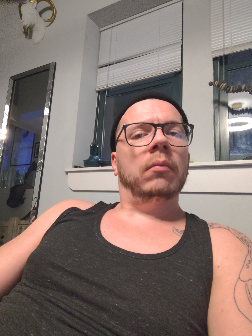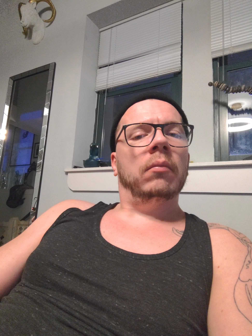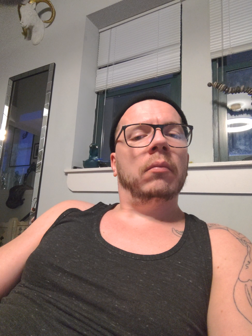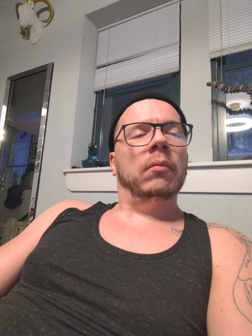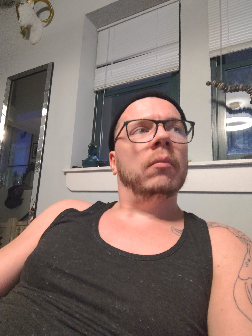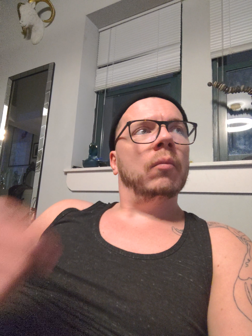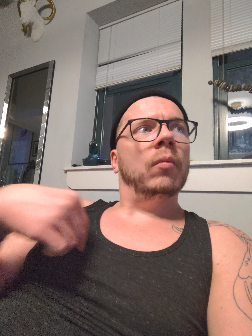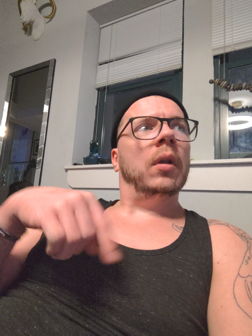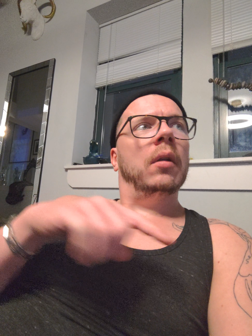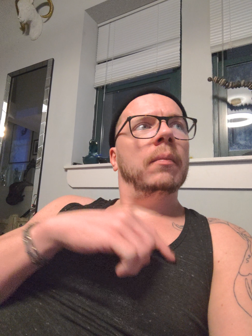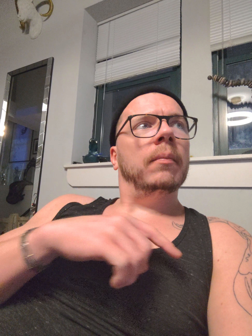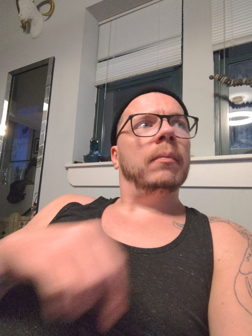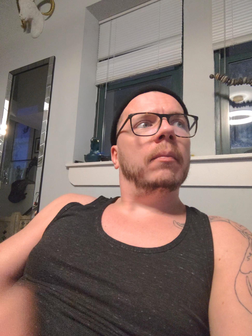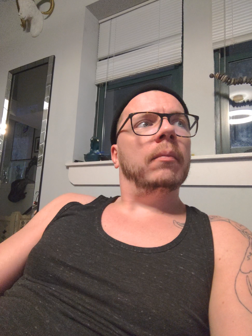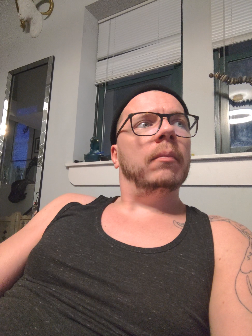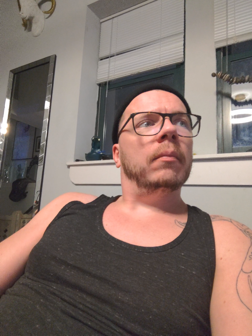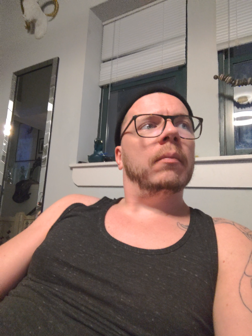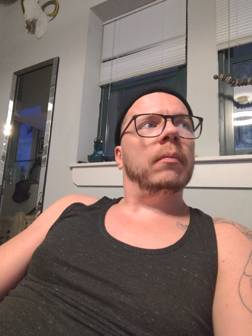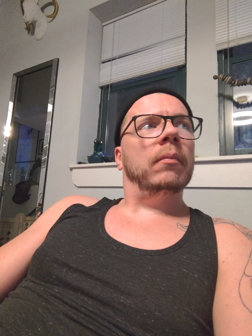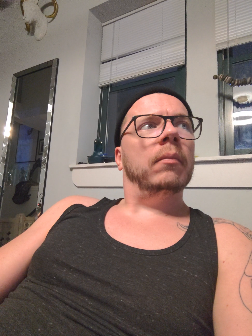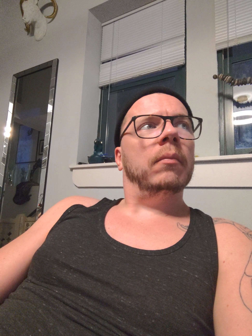we